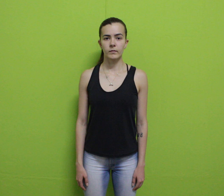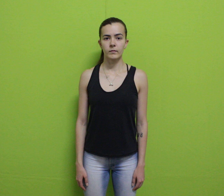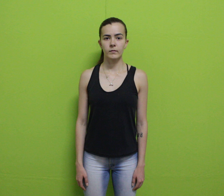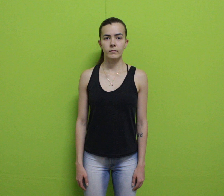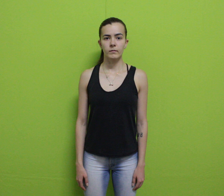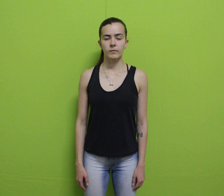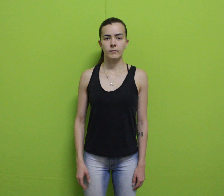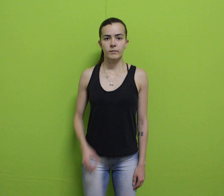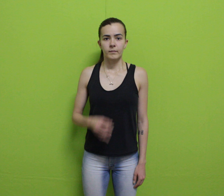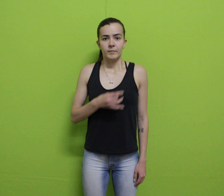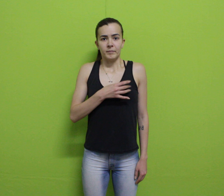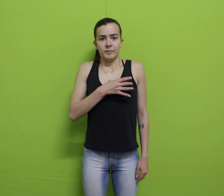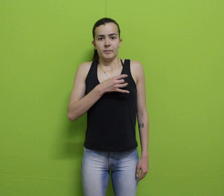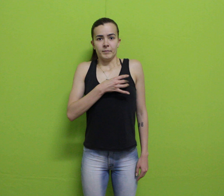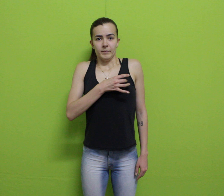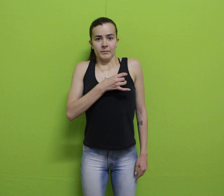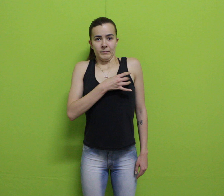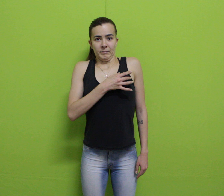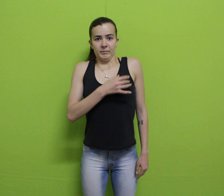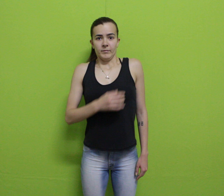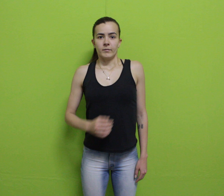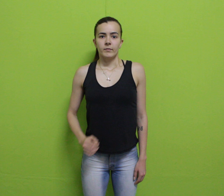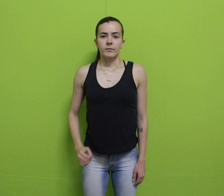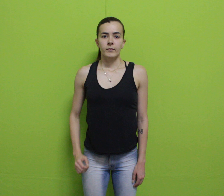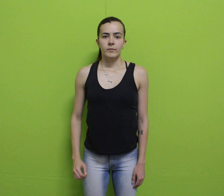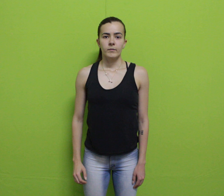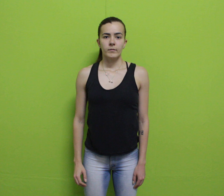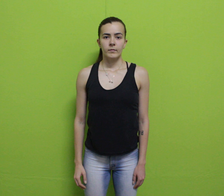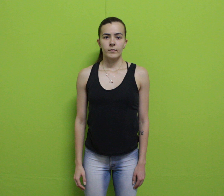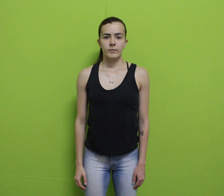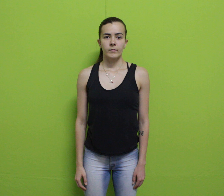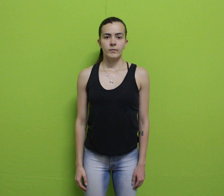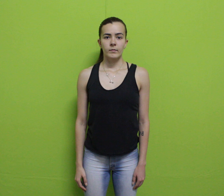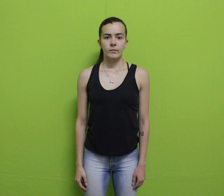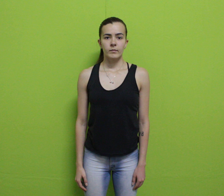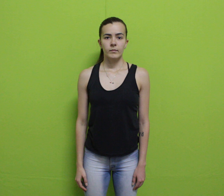medo